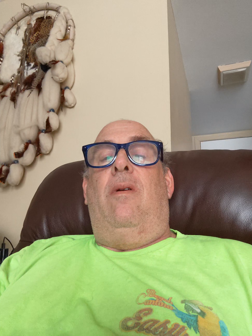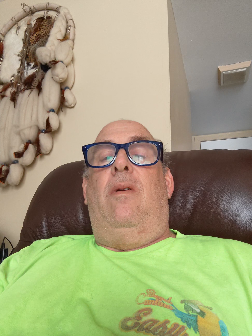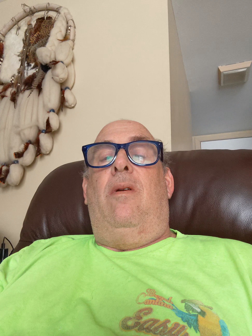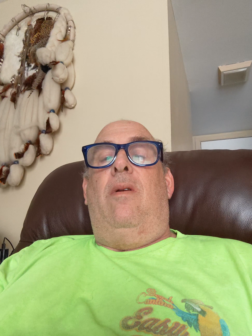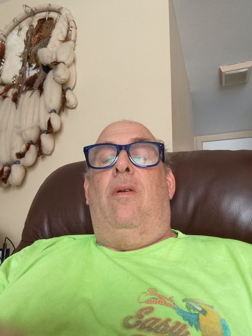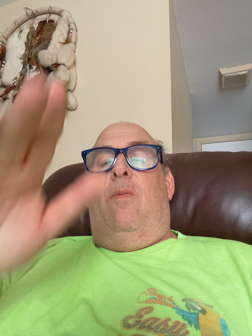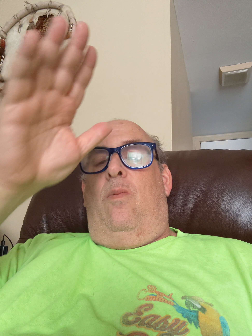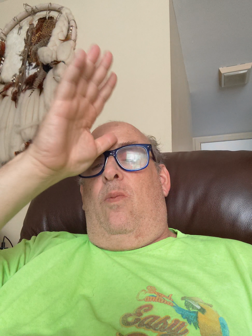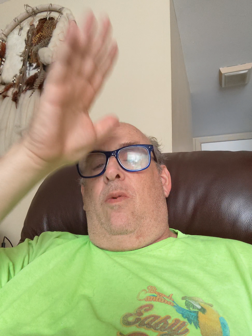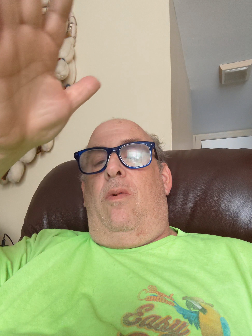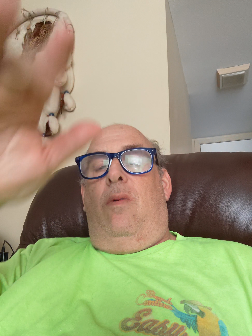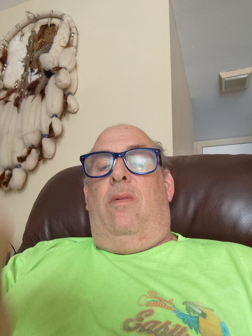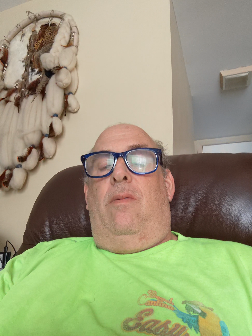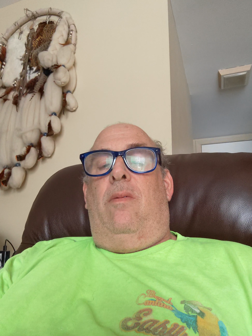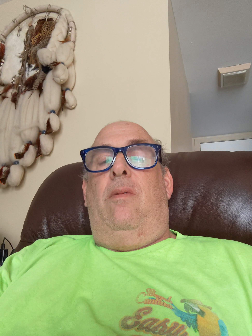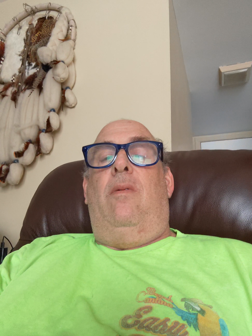grandpa